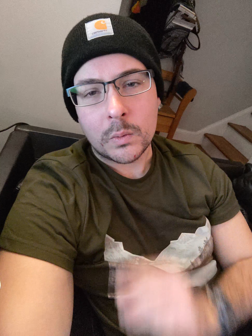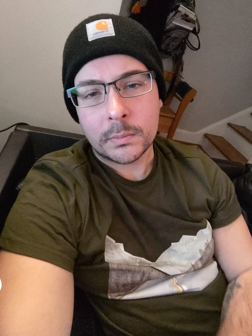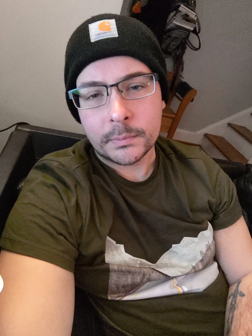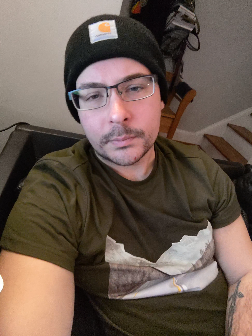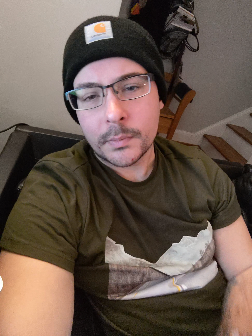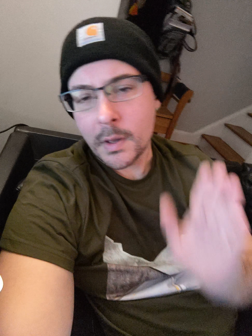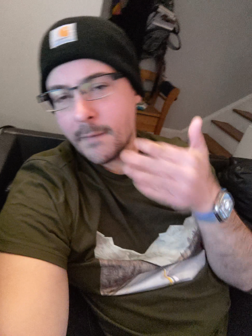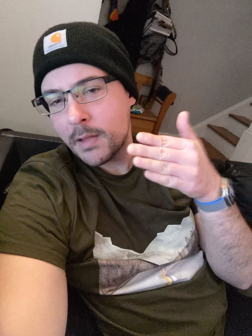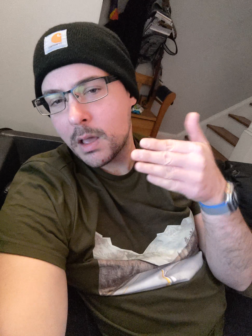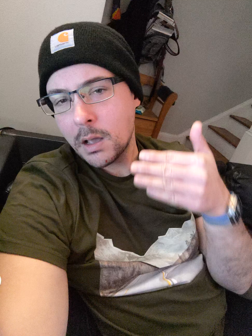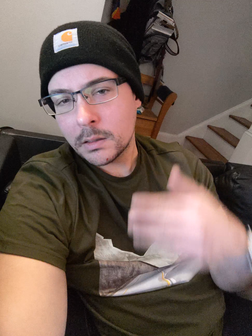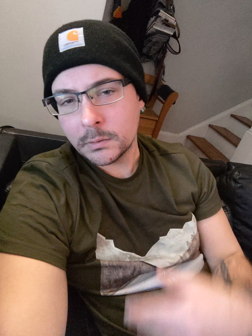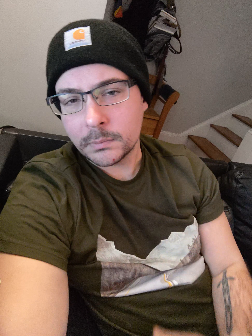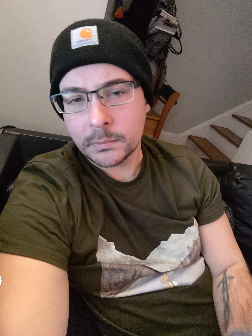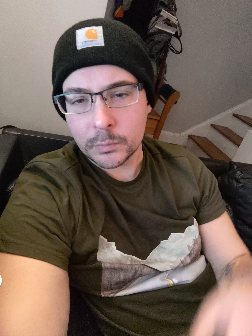flag